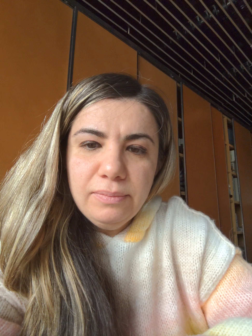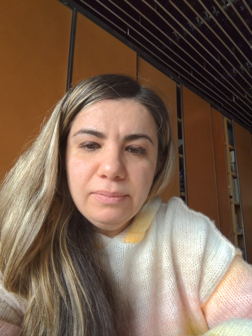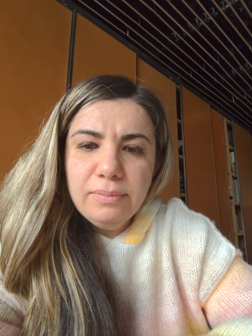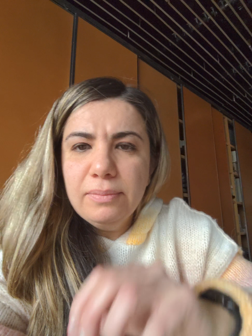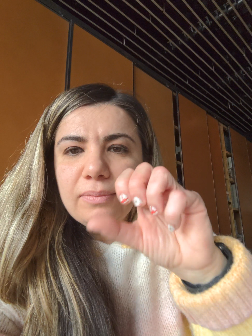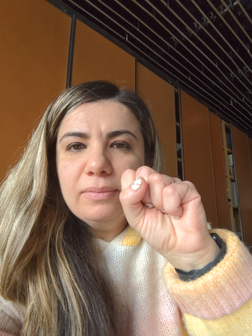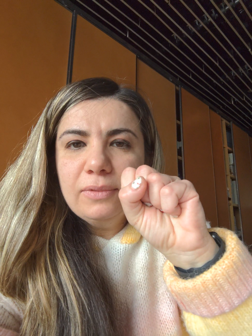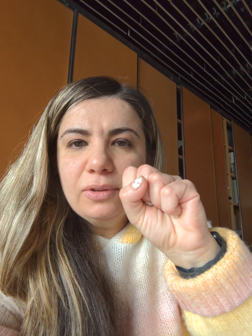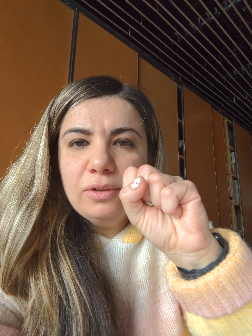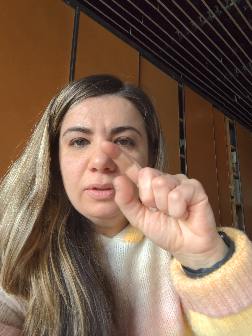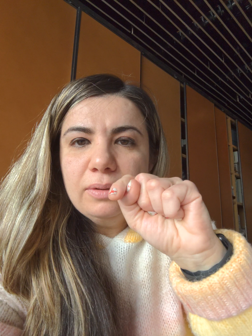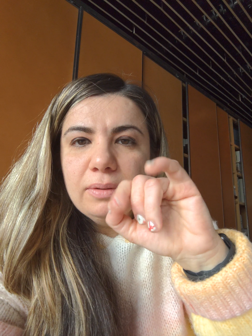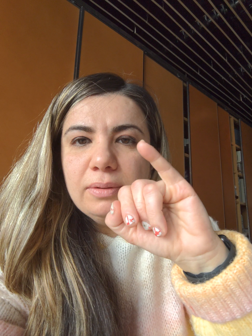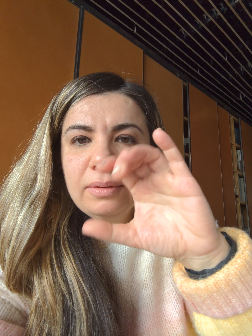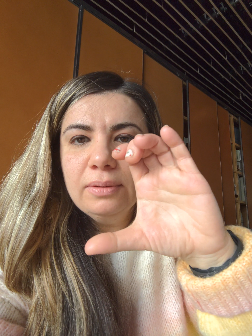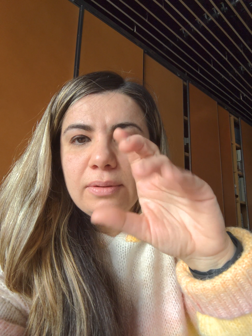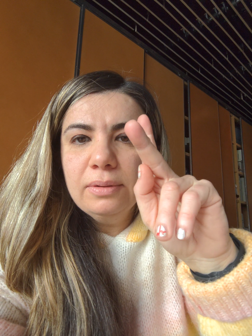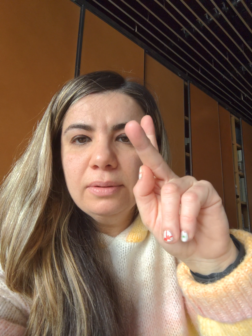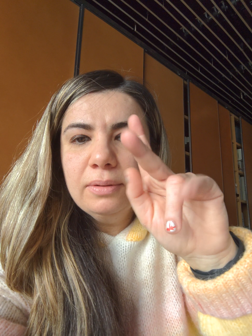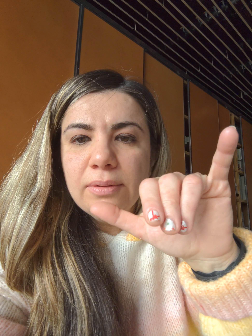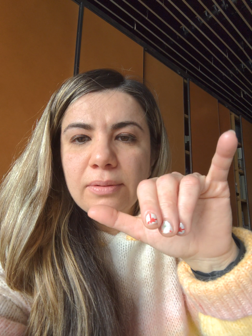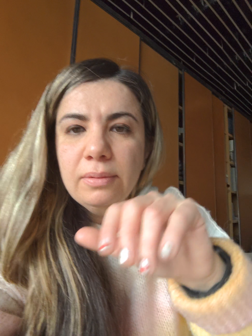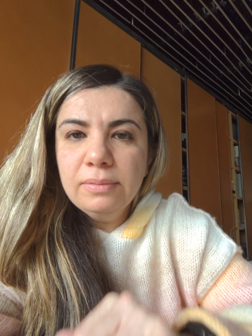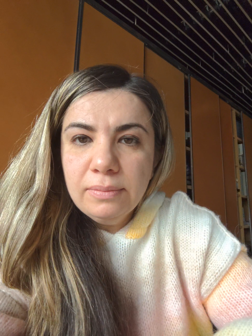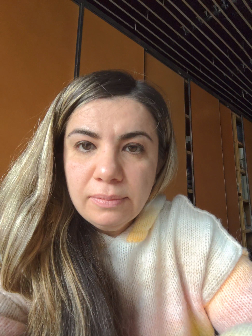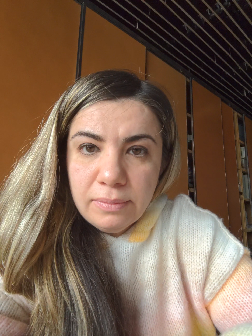sticky